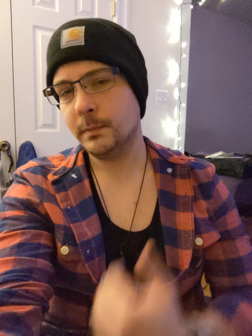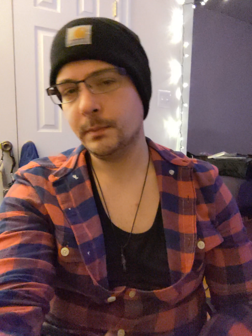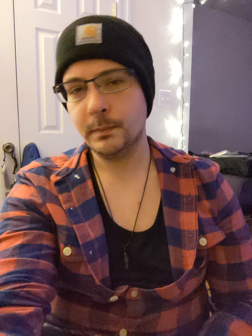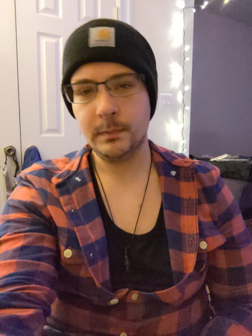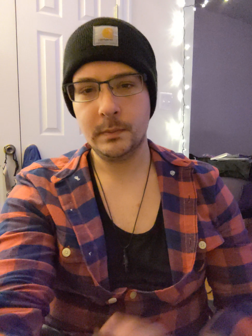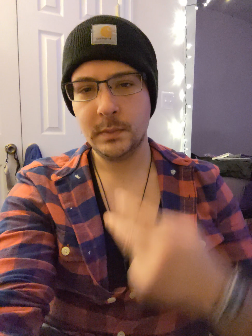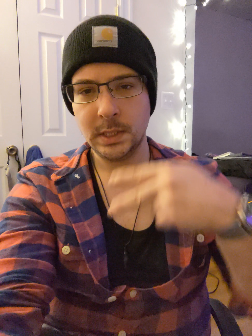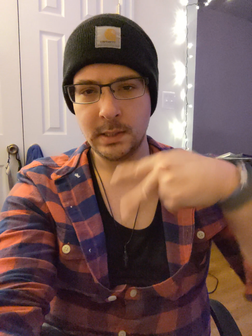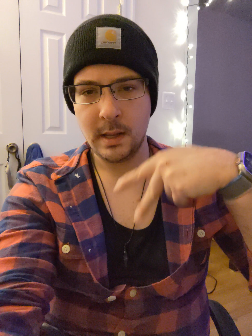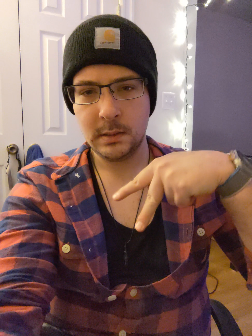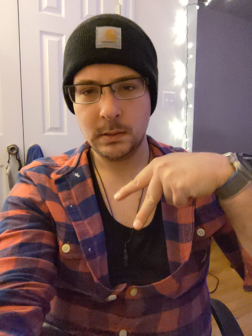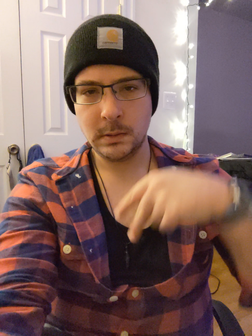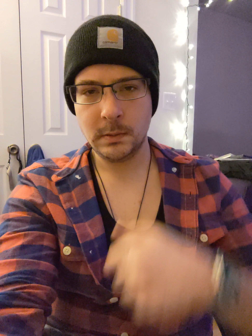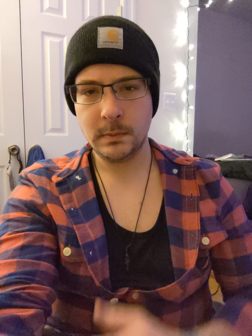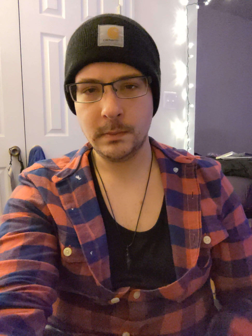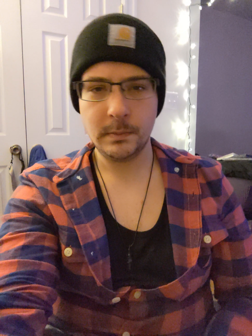dance